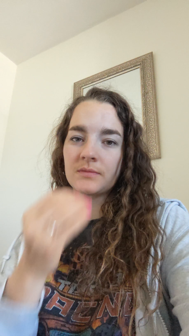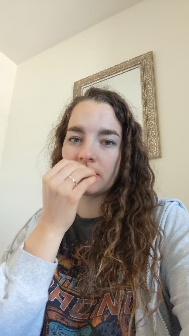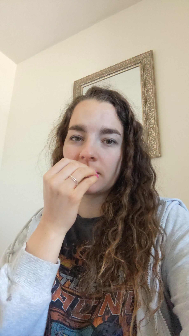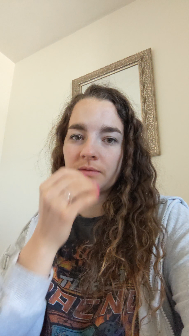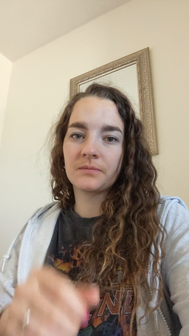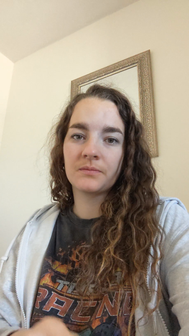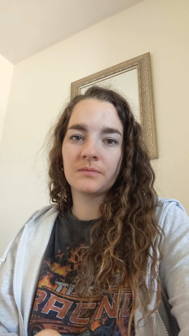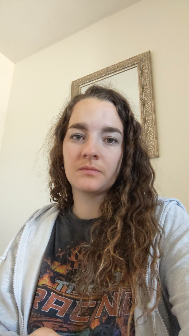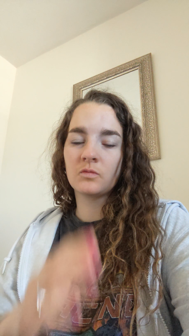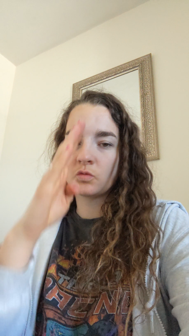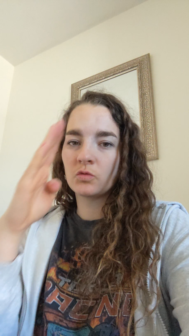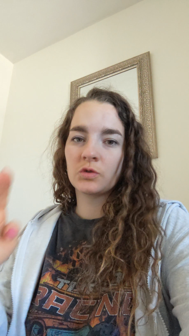roof